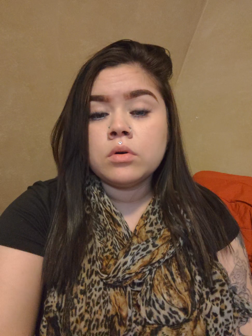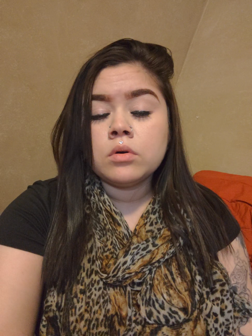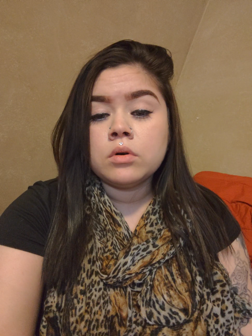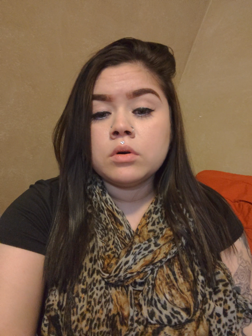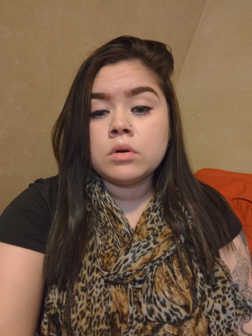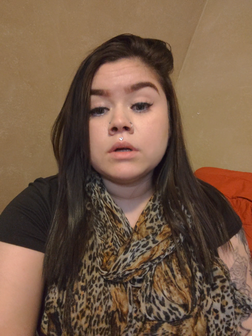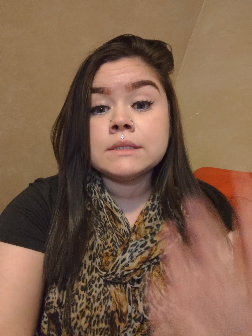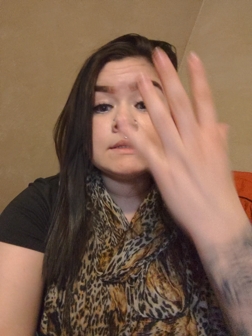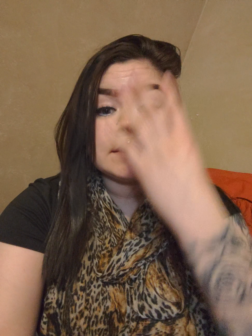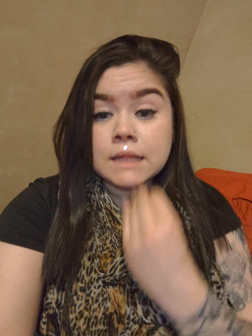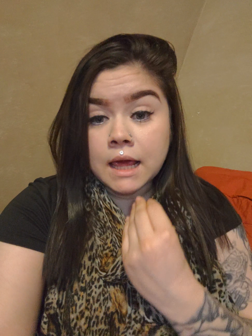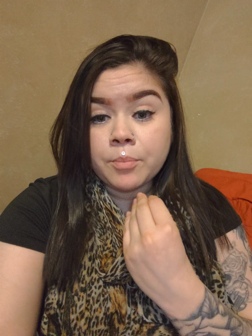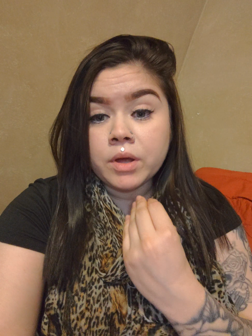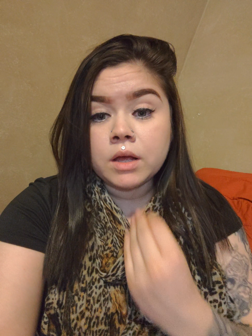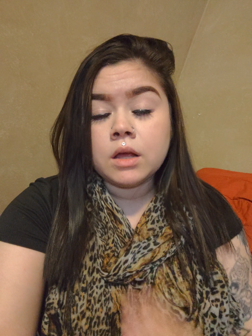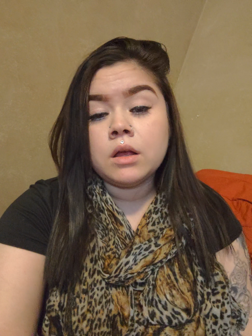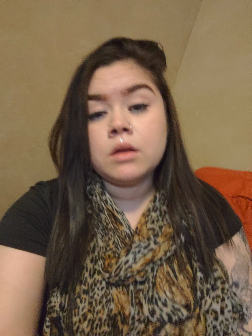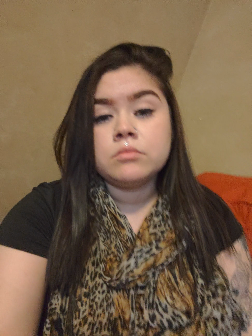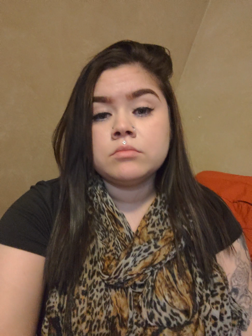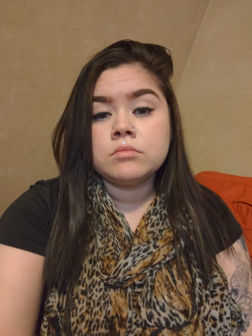sleep